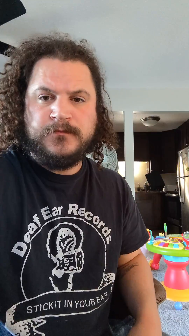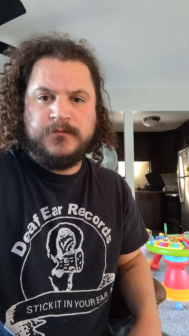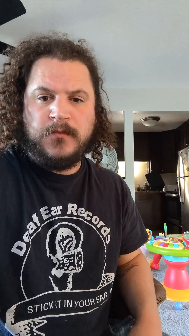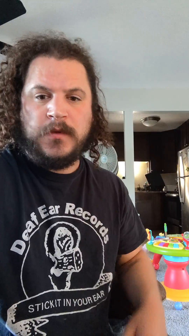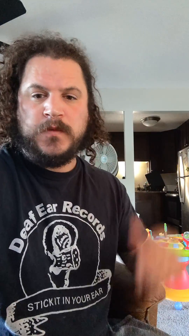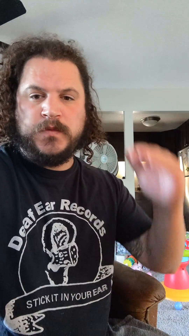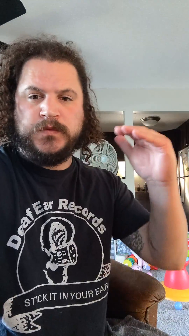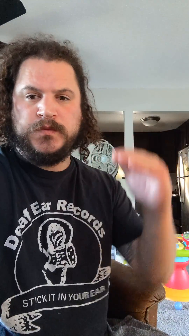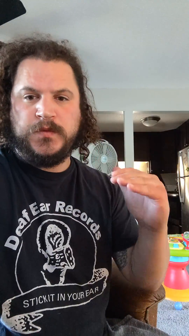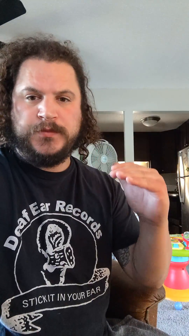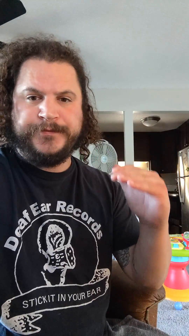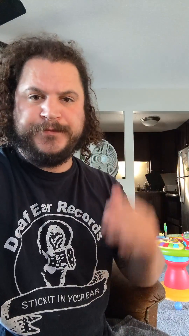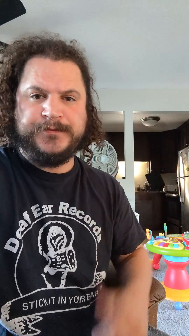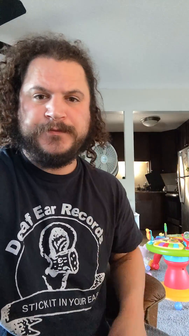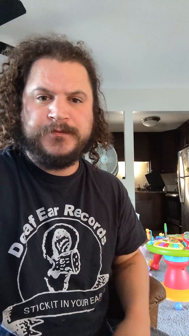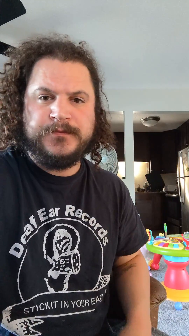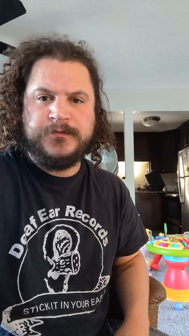short